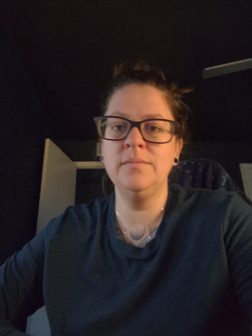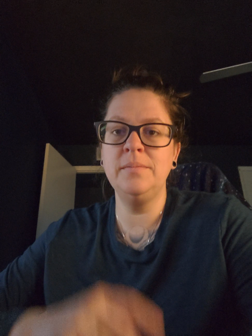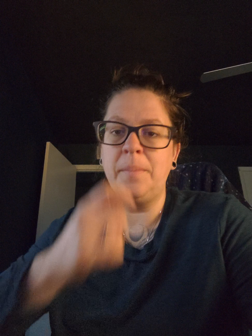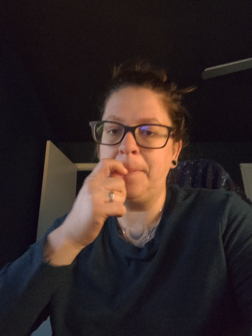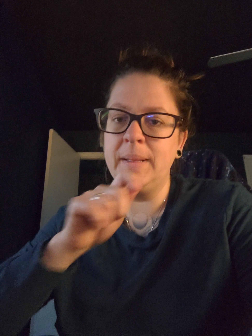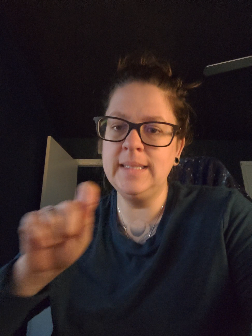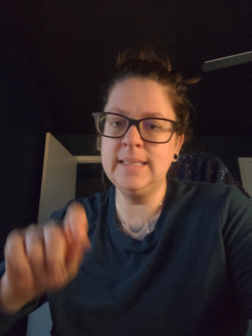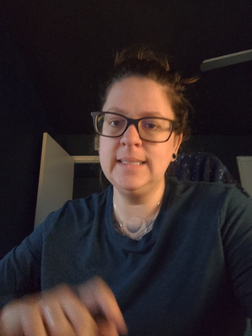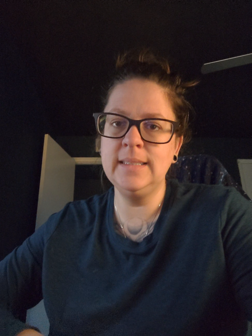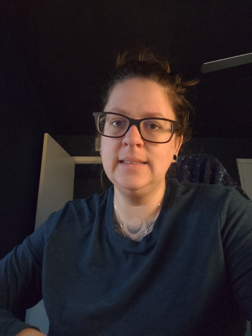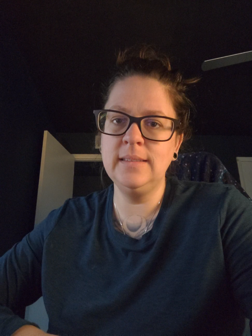pen